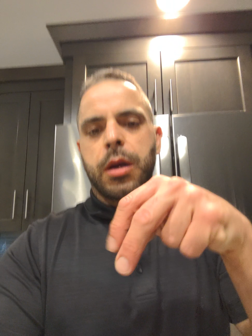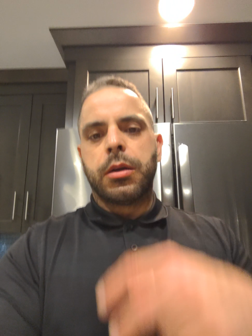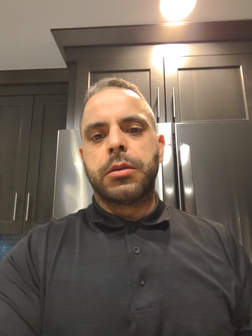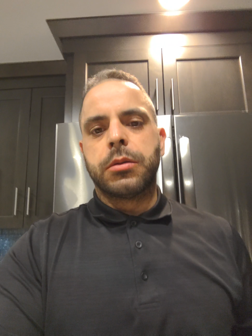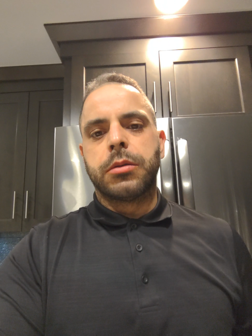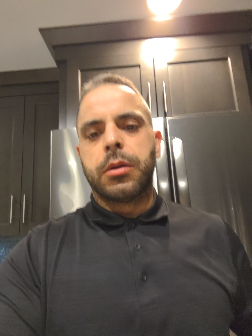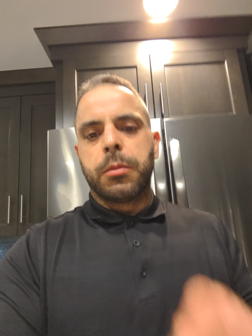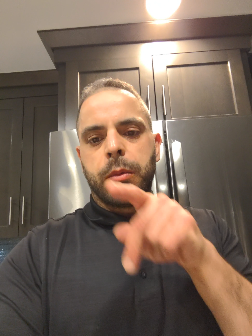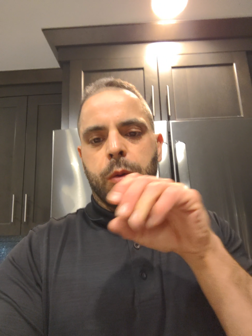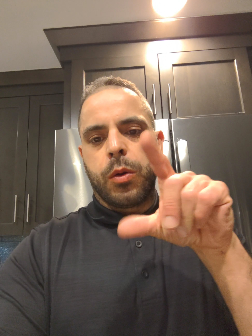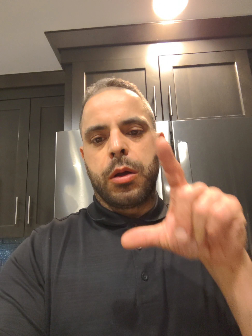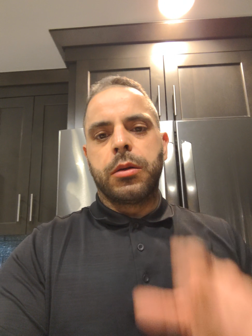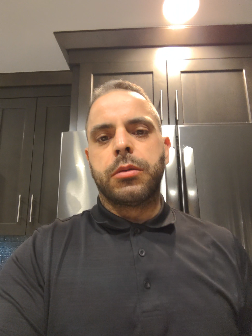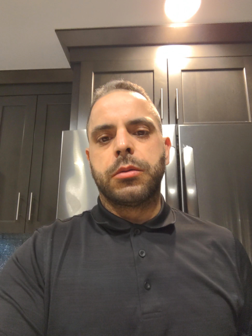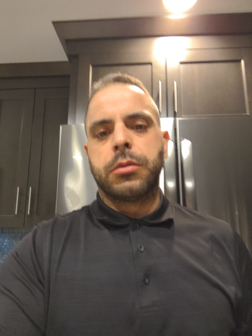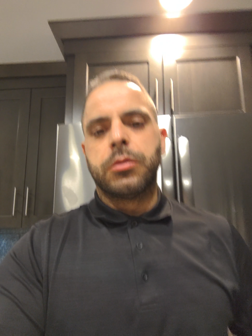pool